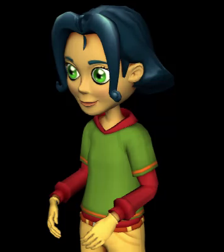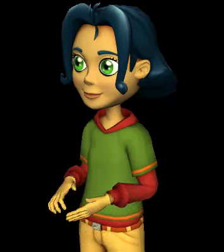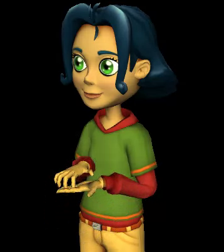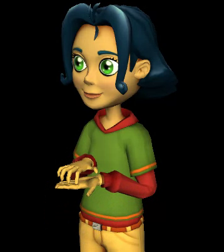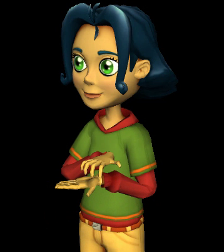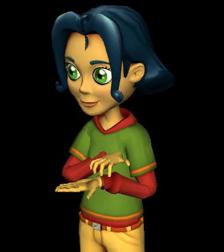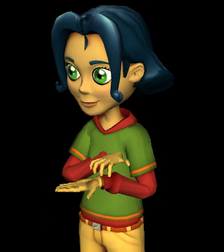بخيل